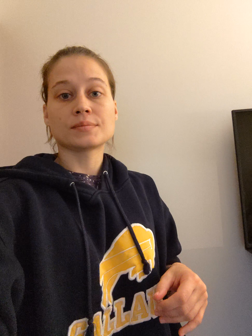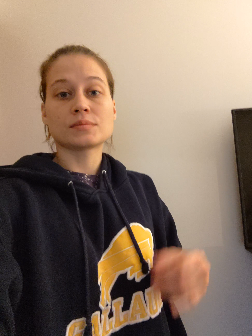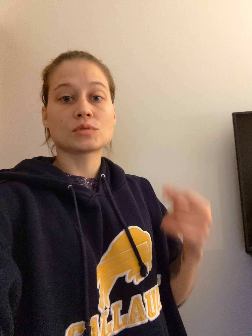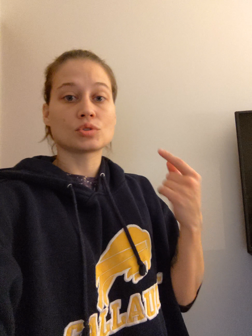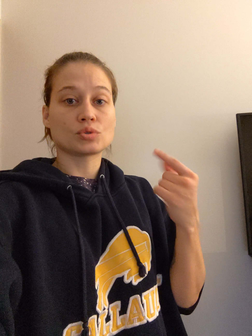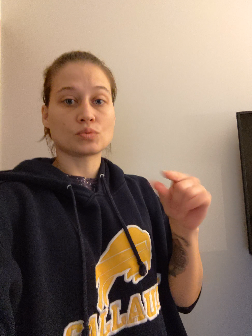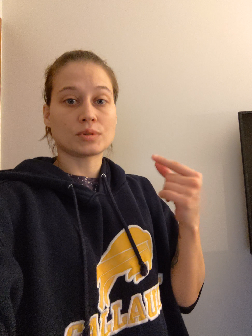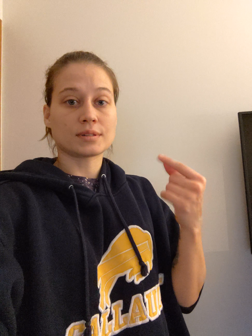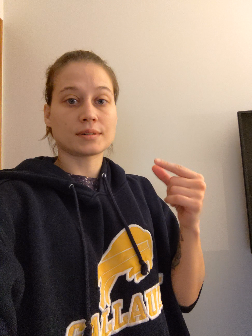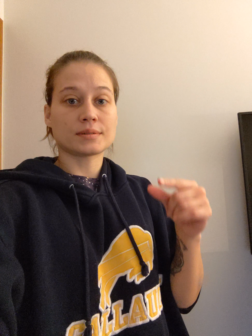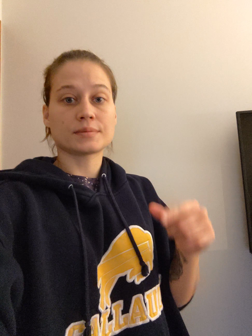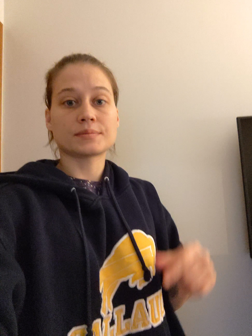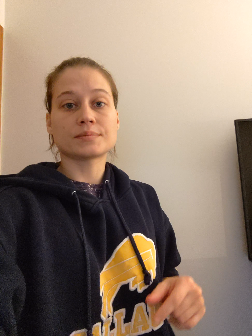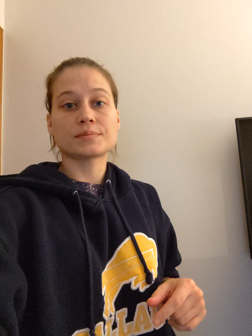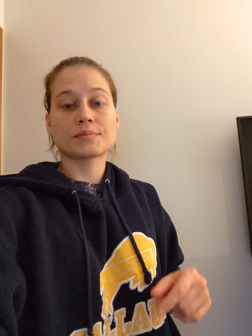green